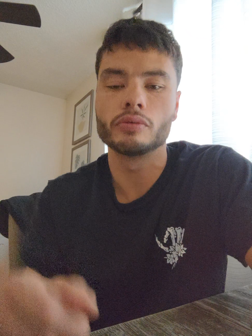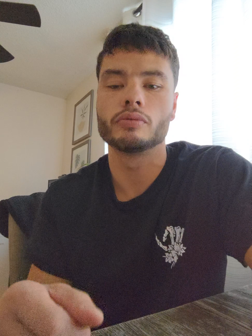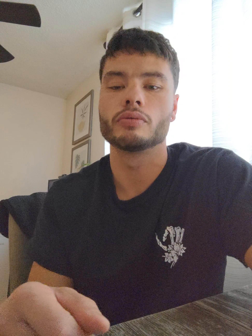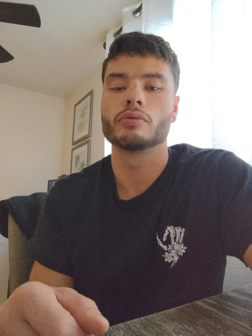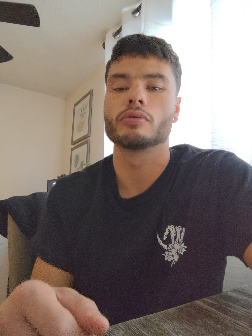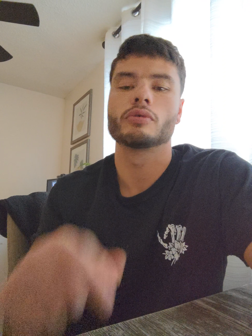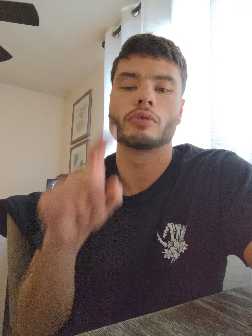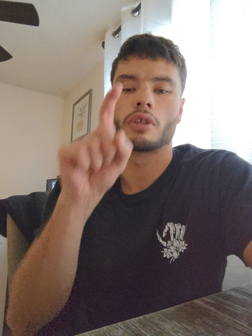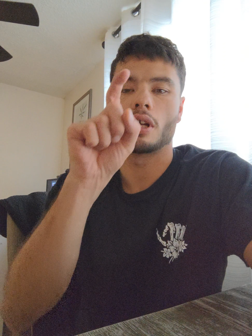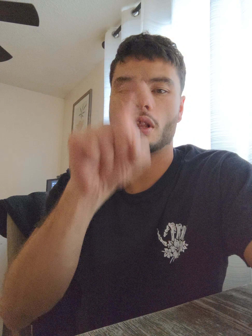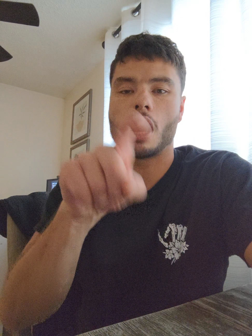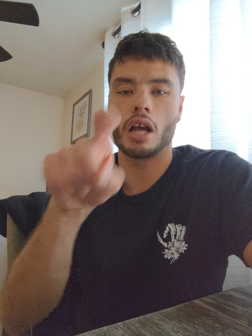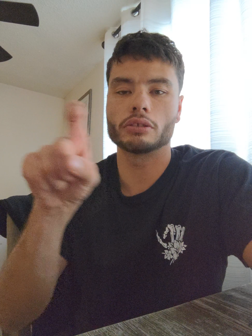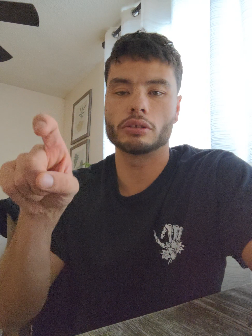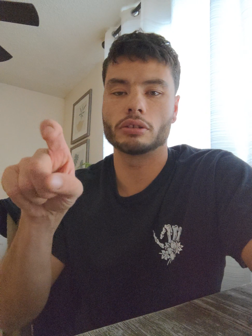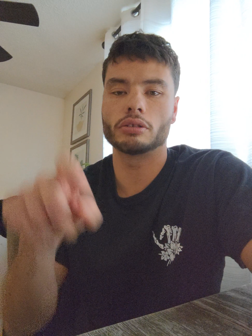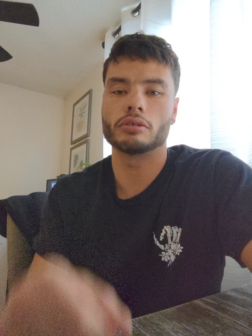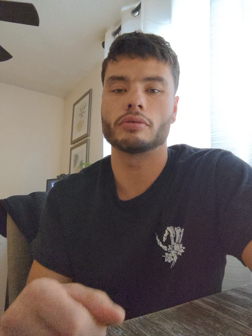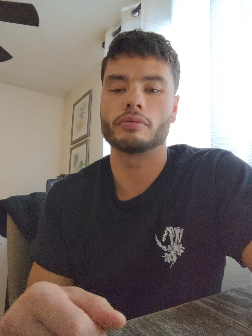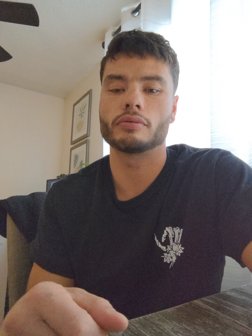closet